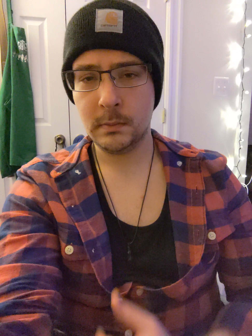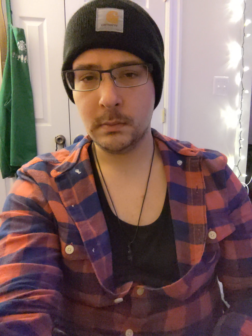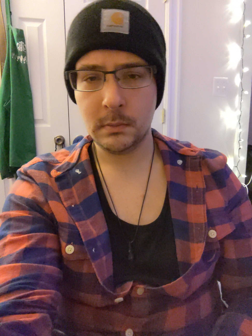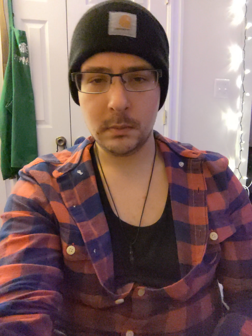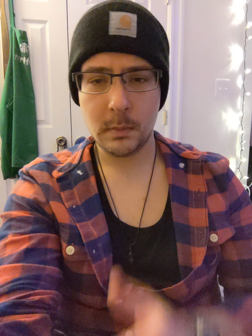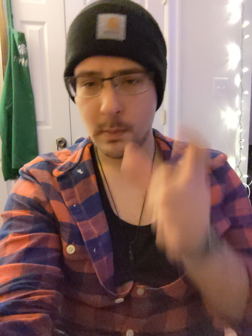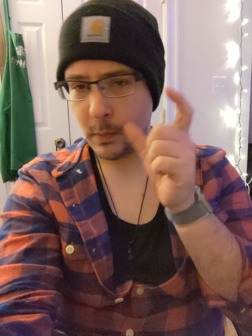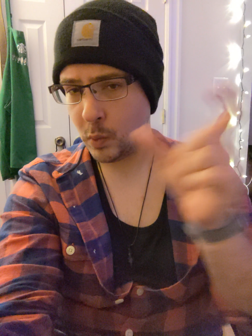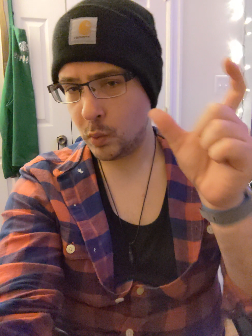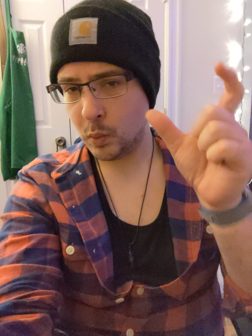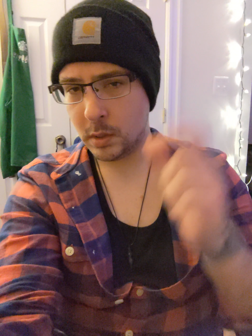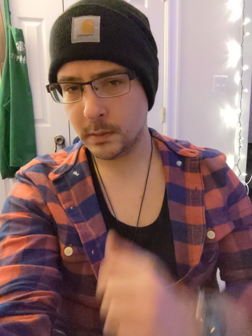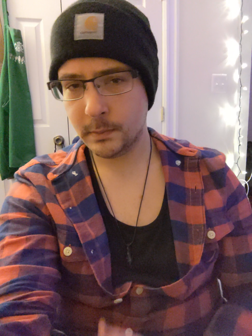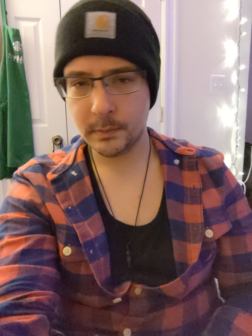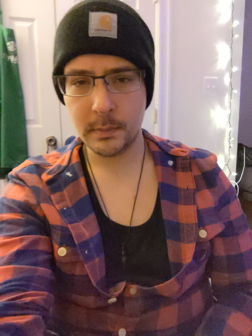moon